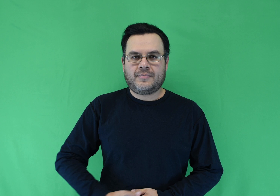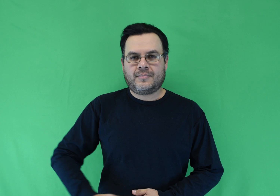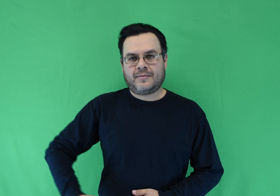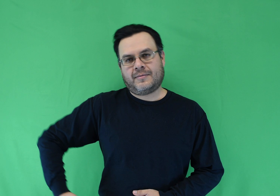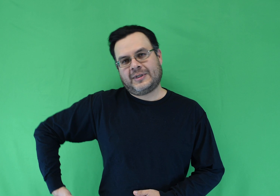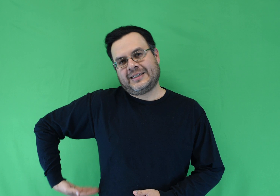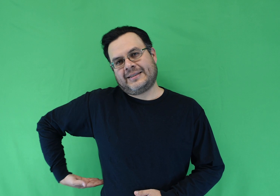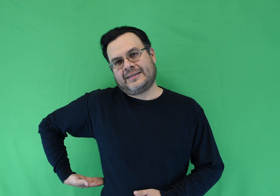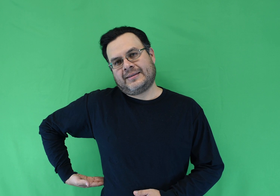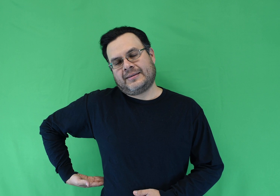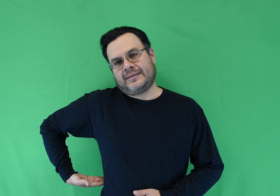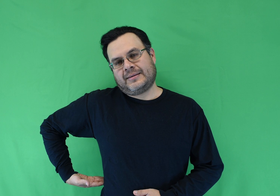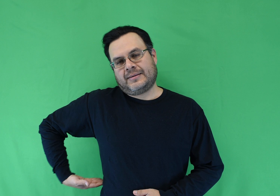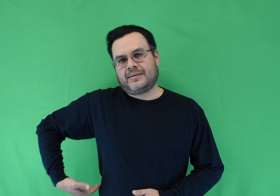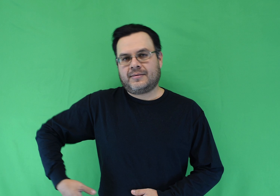accidente